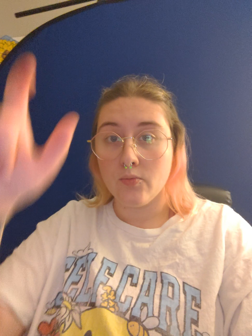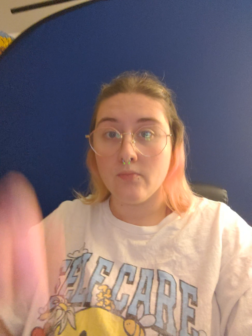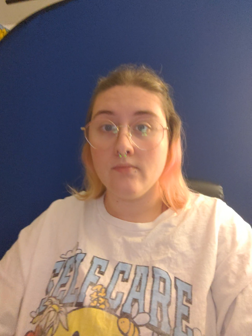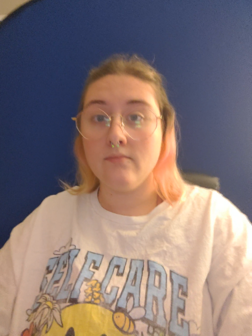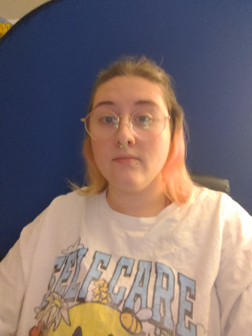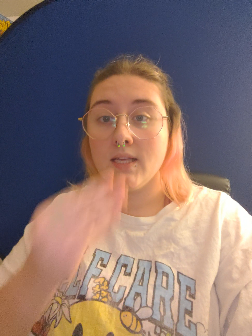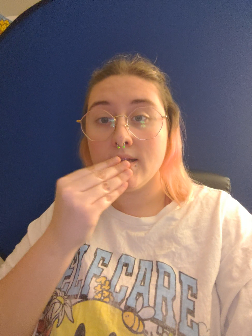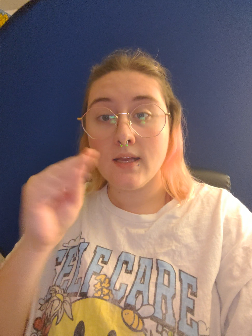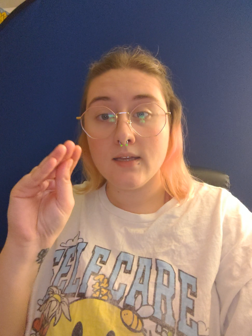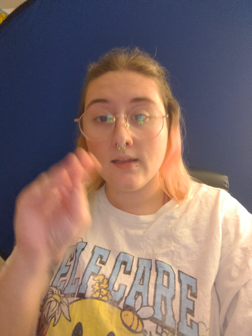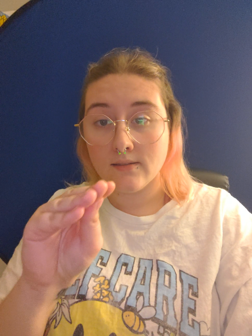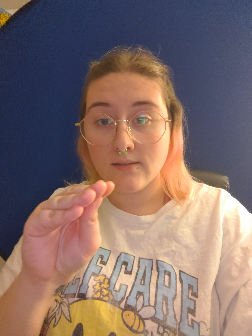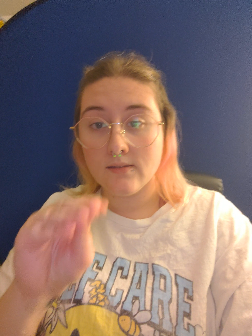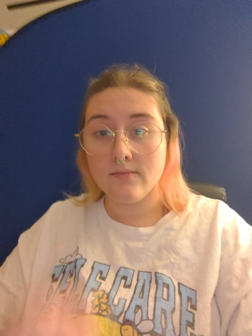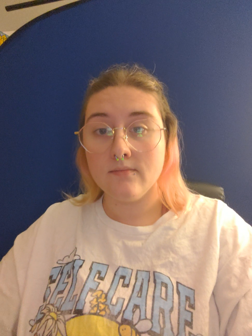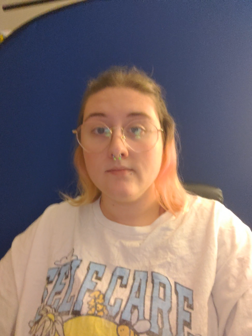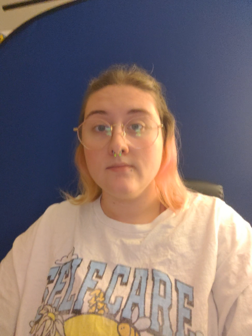kiss